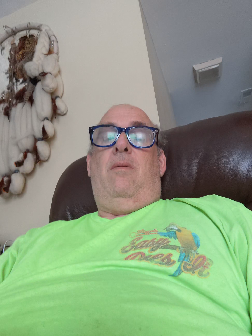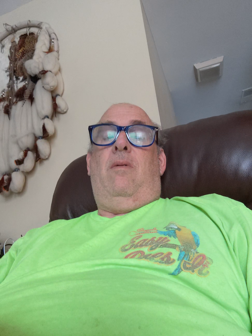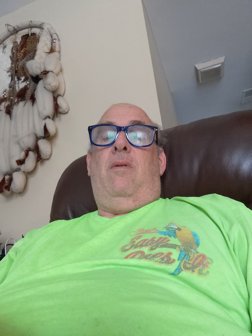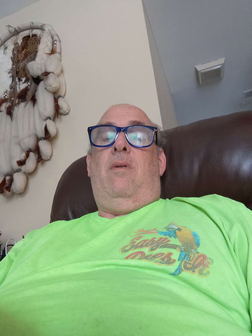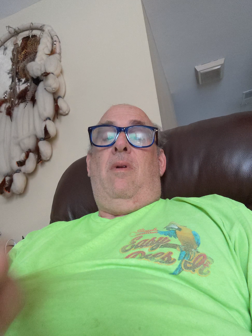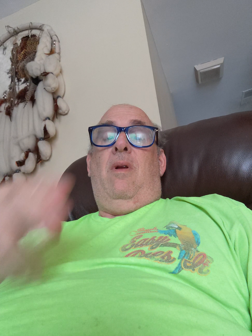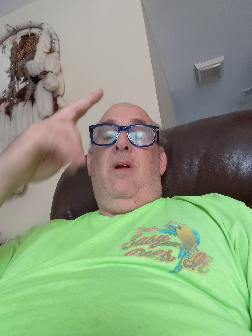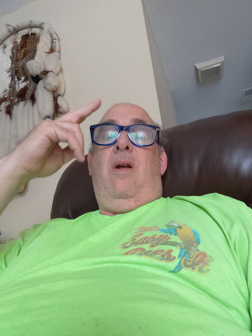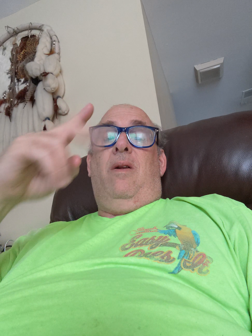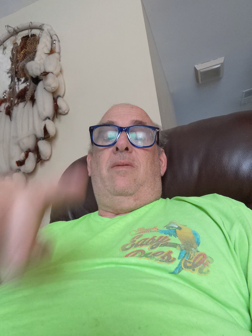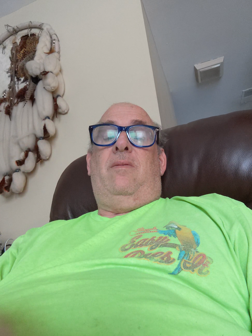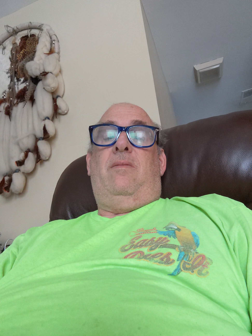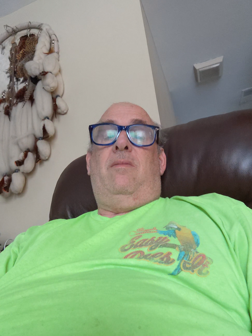high